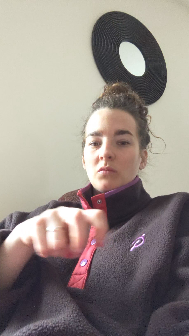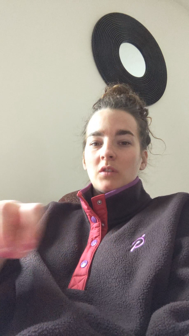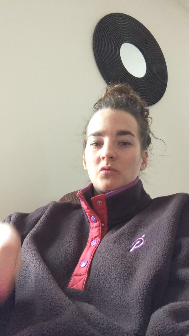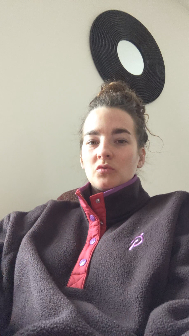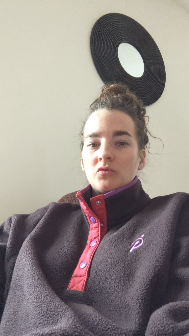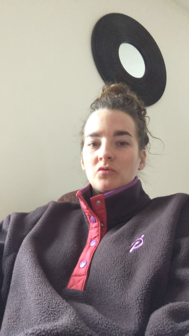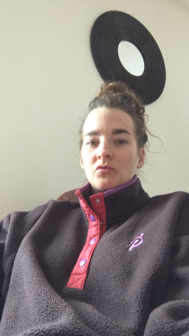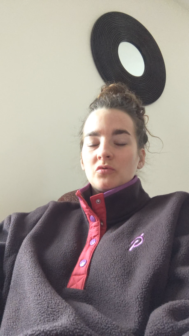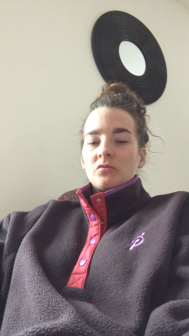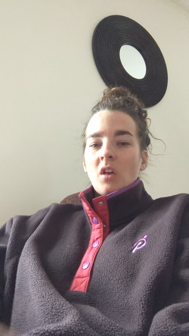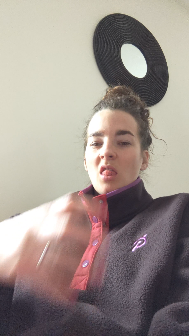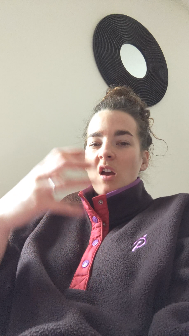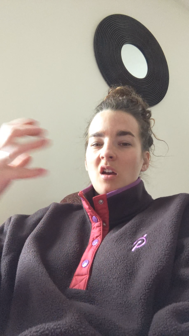a lot